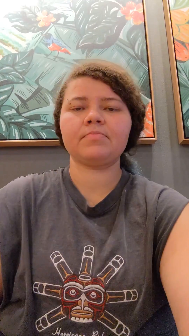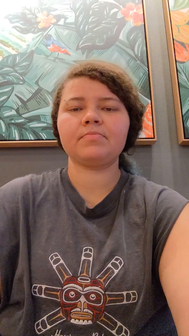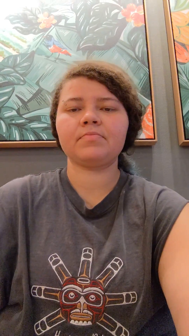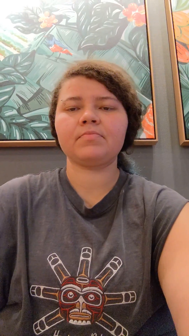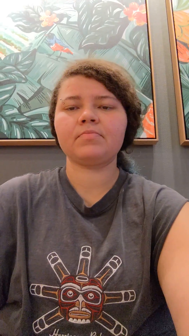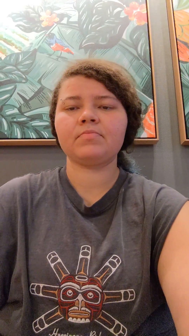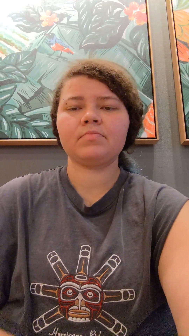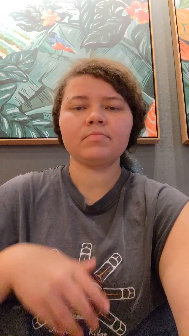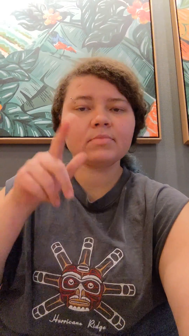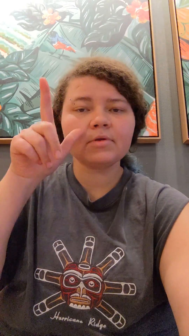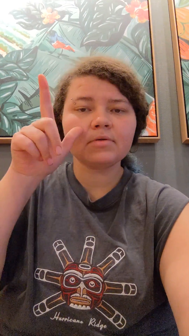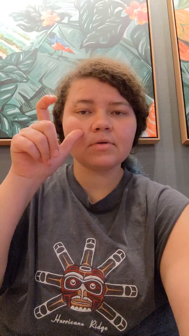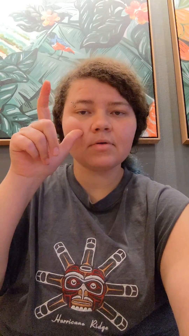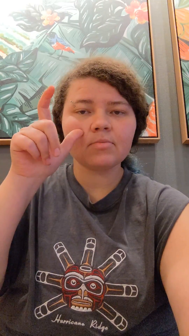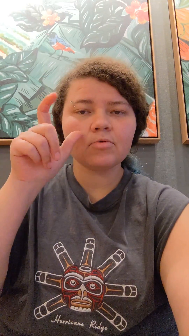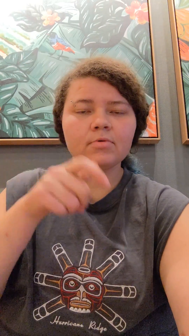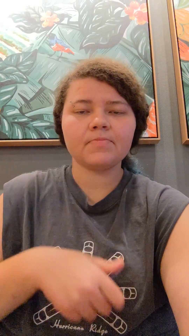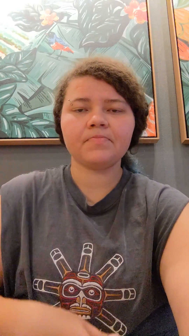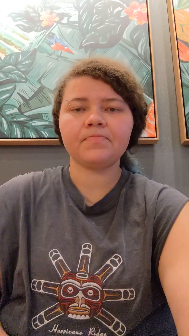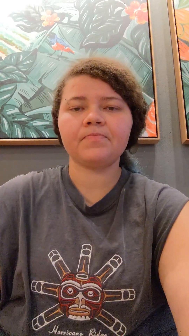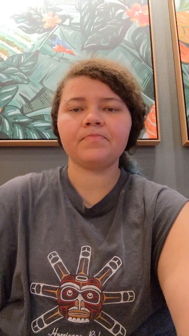camera